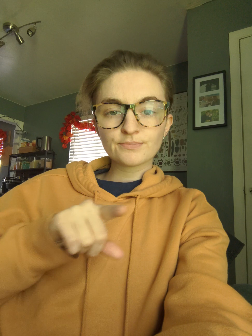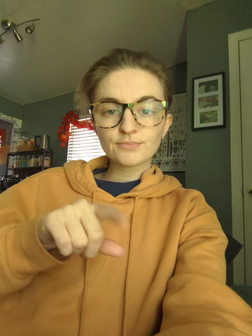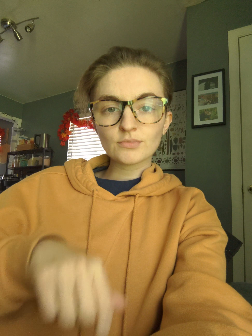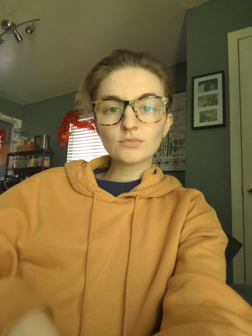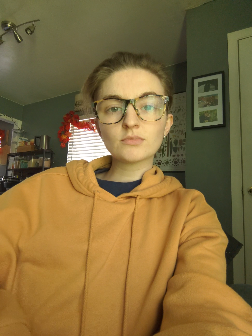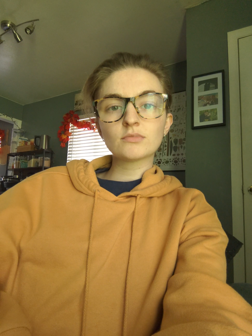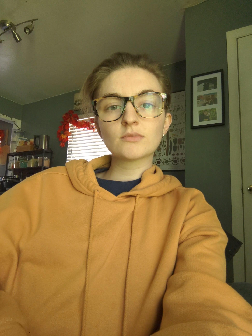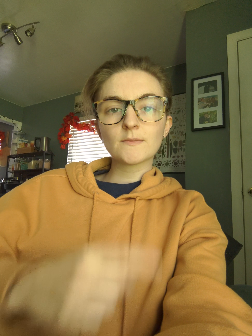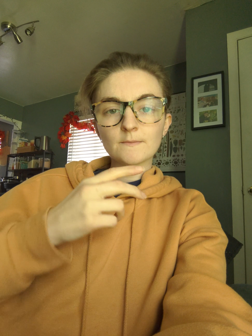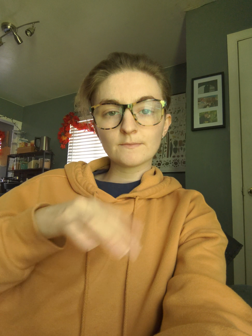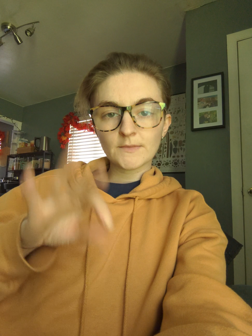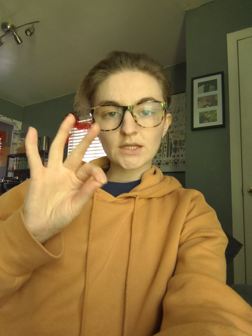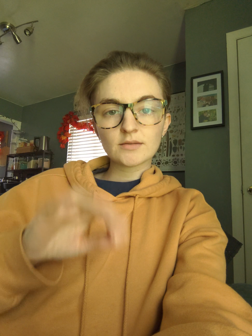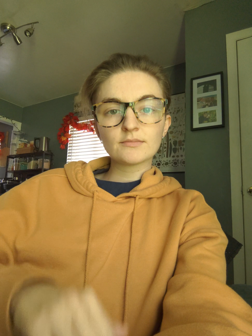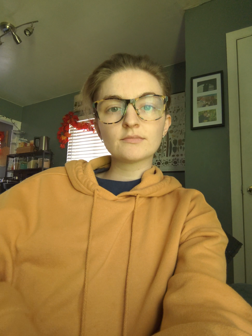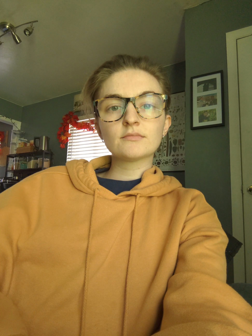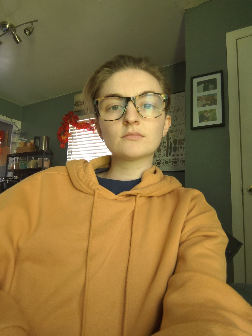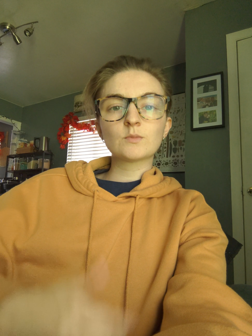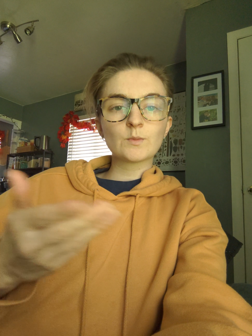pick